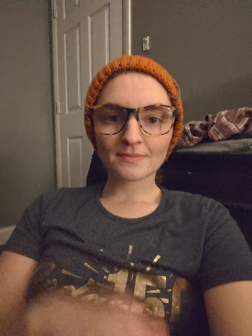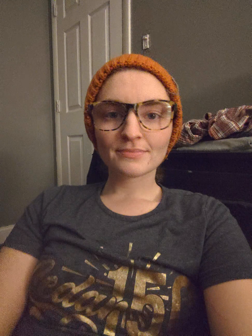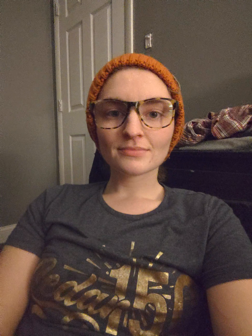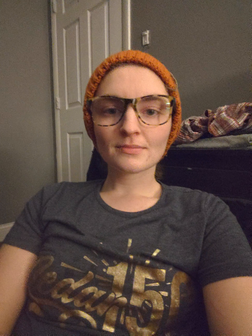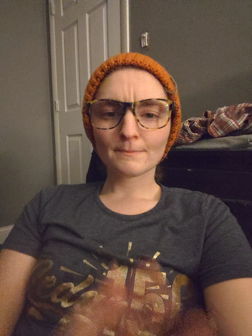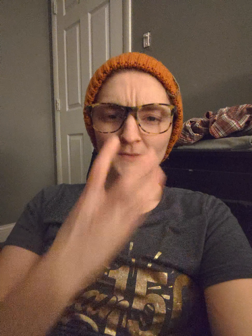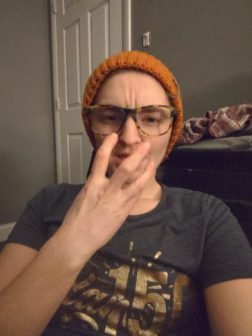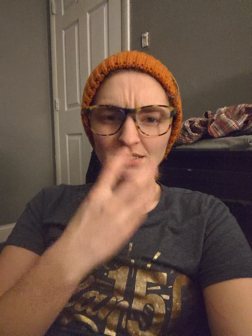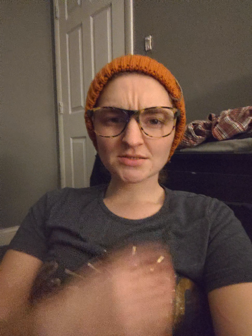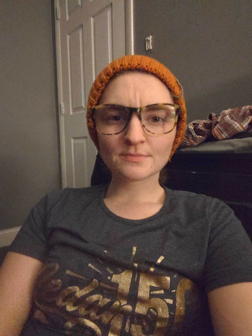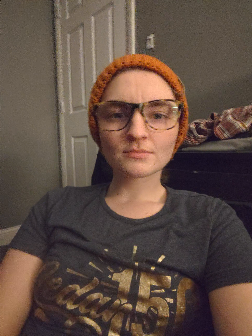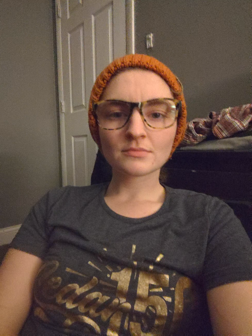mad